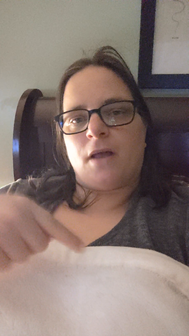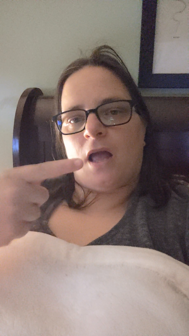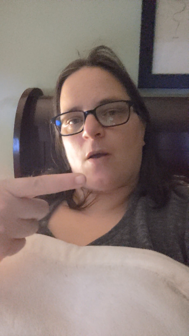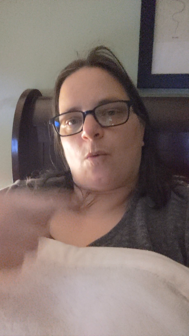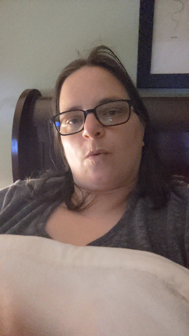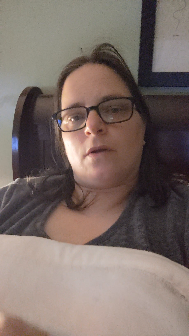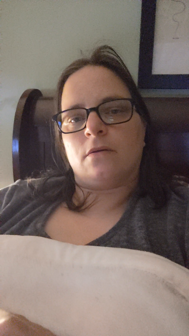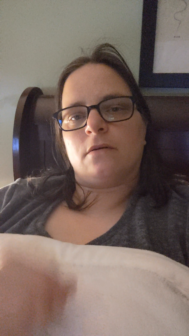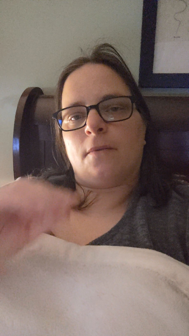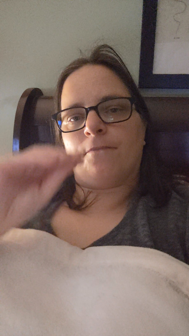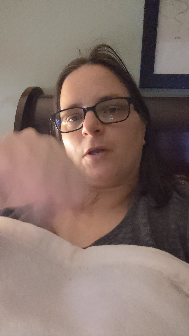put